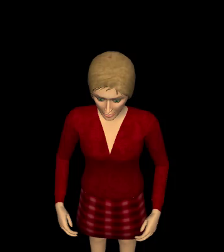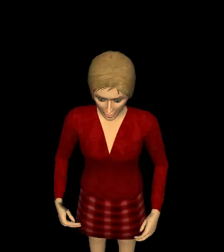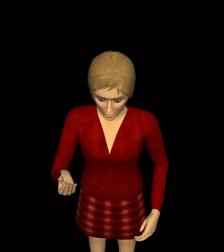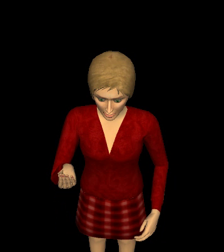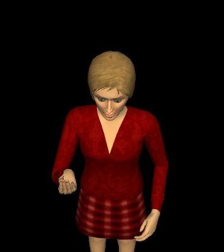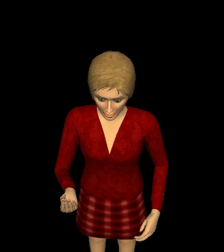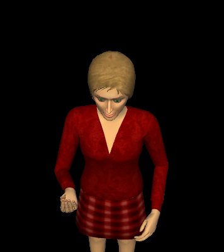طفل